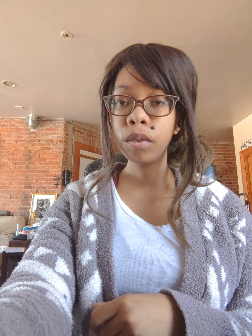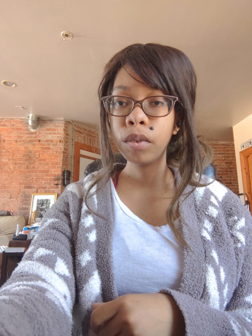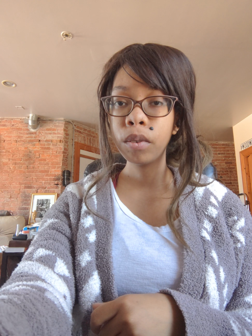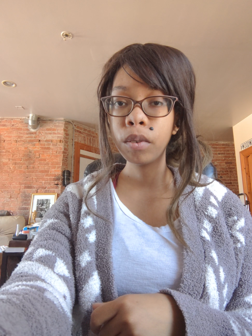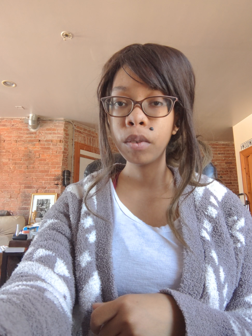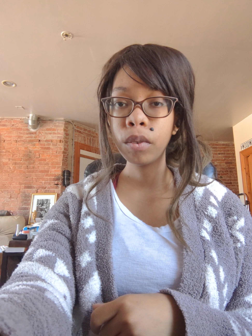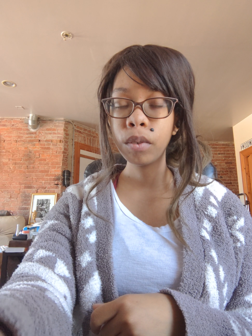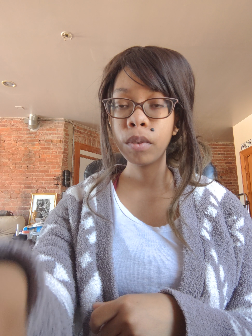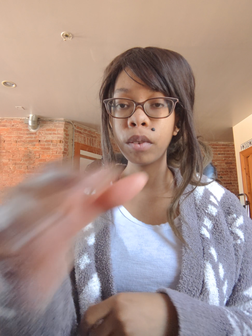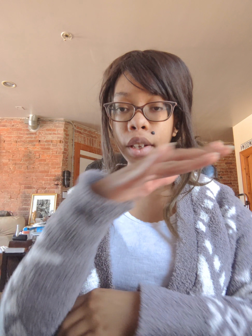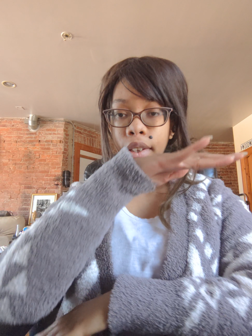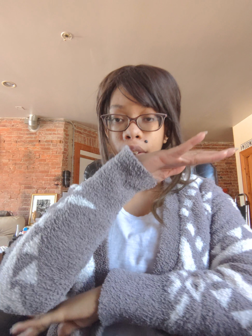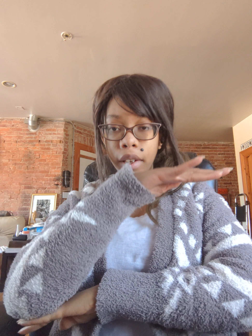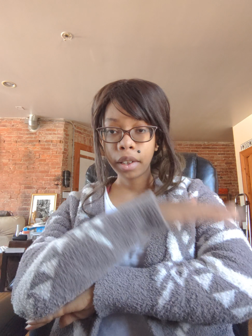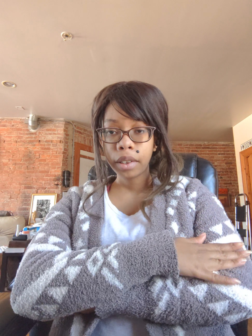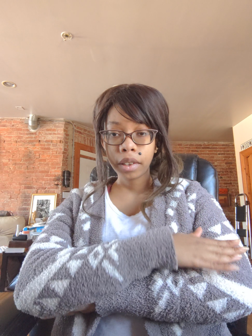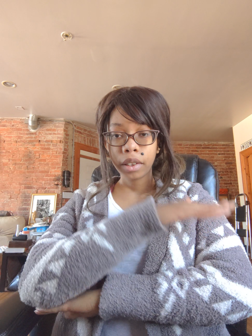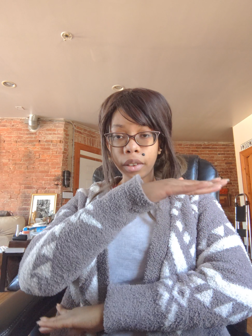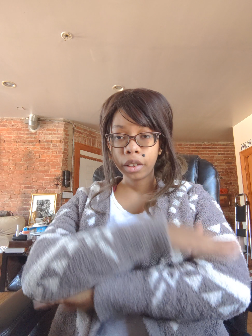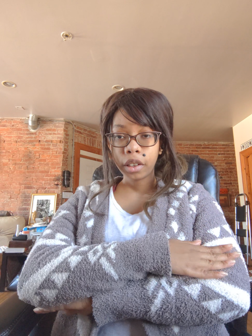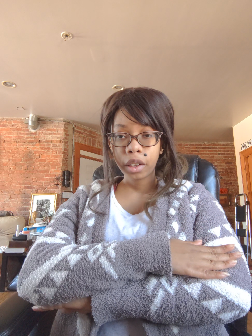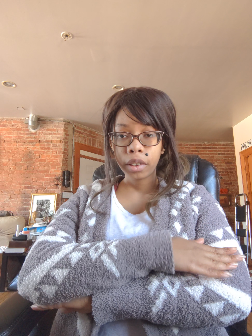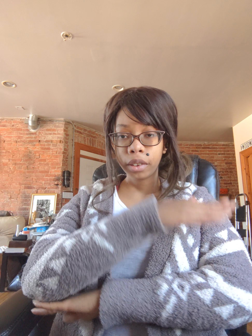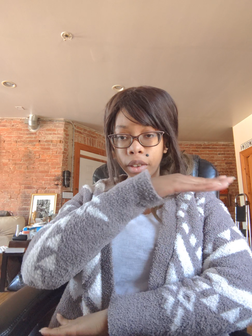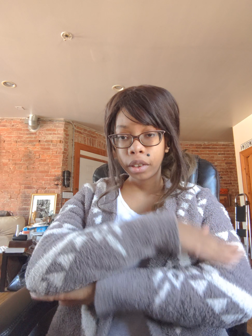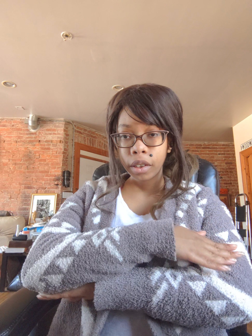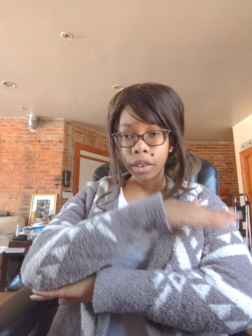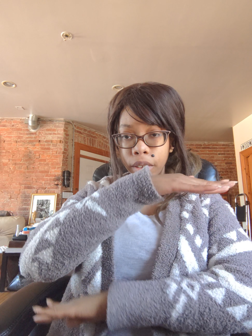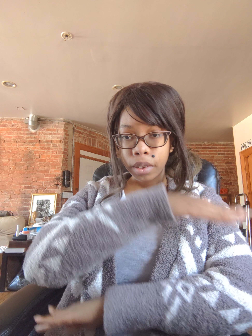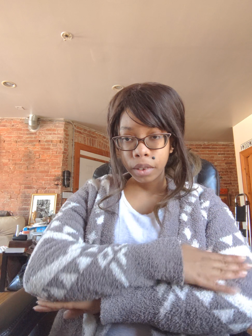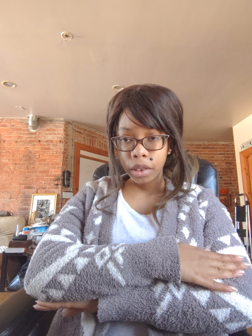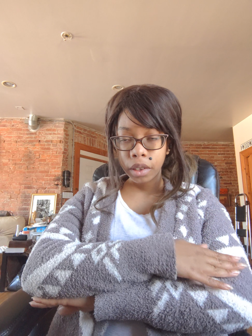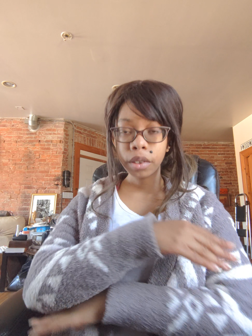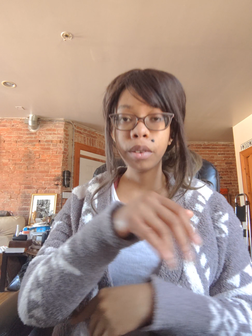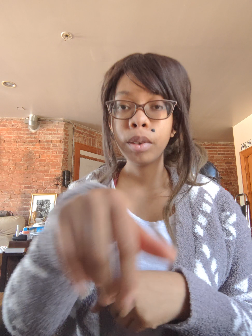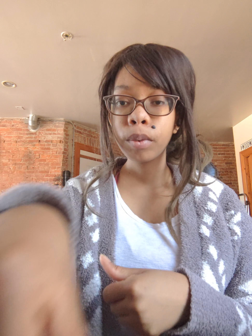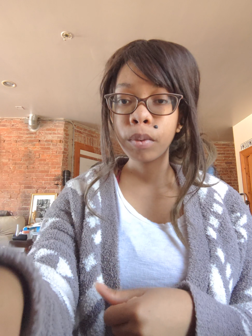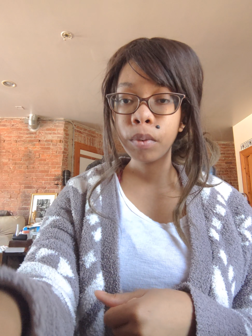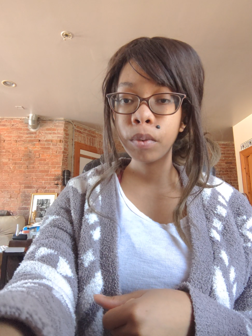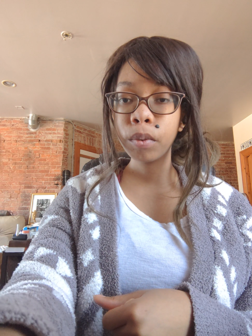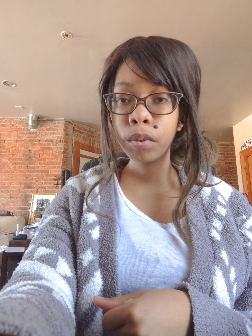table